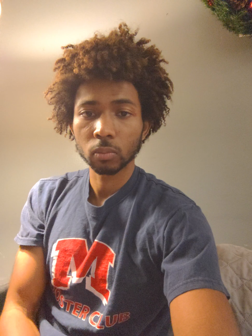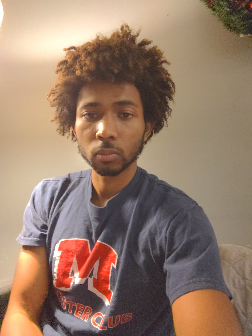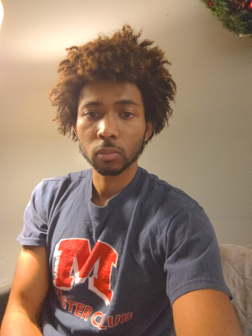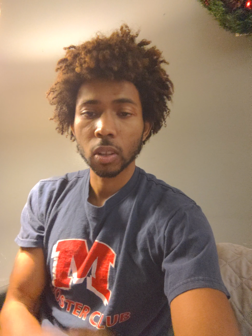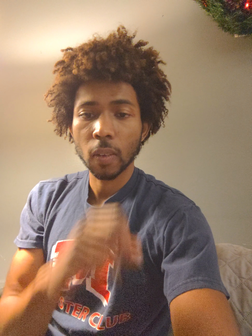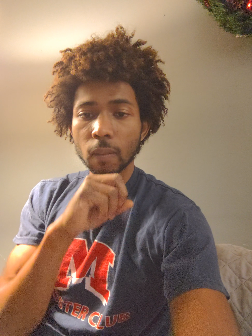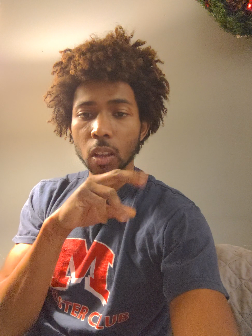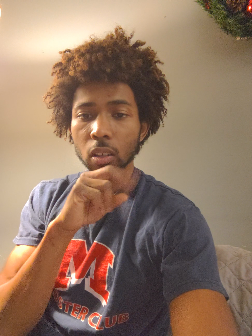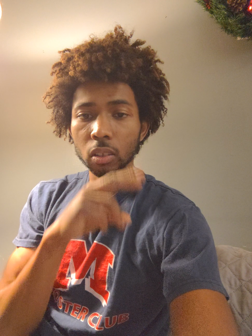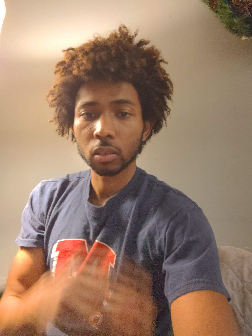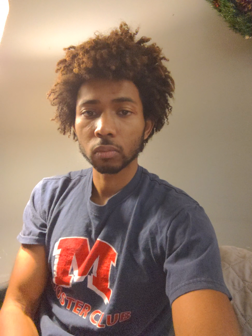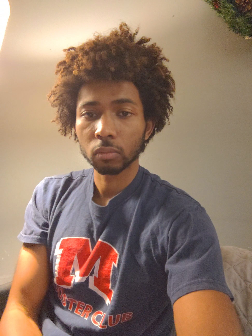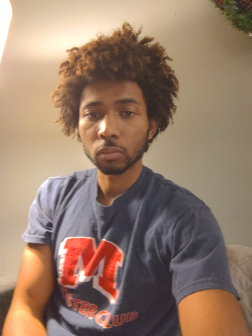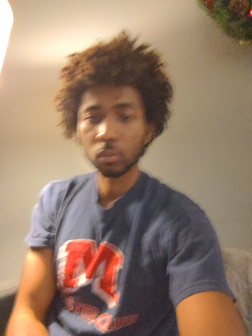frog